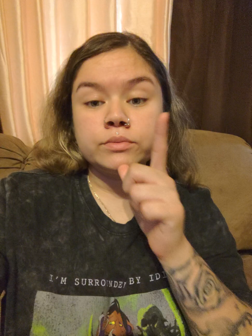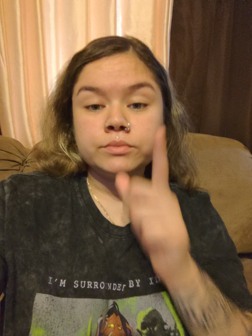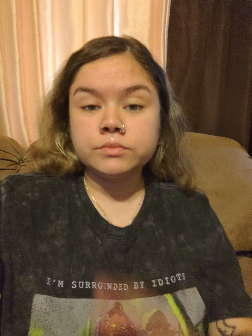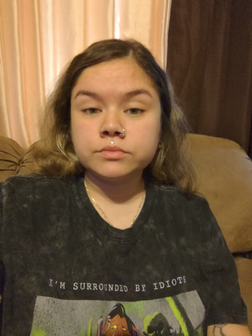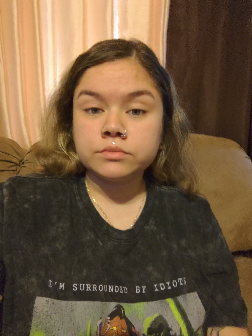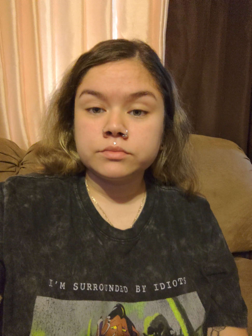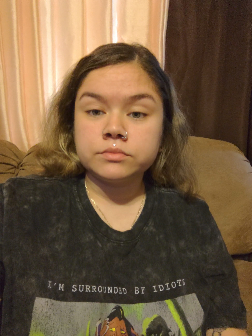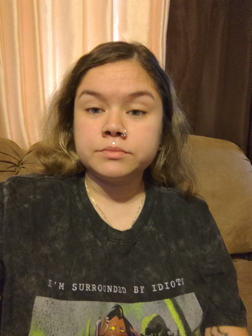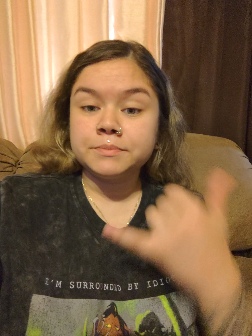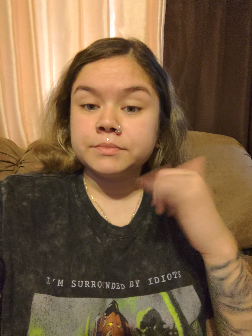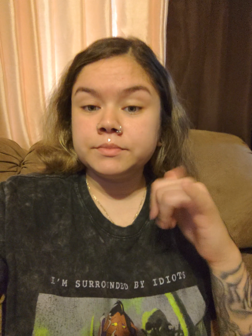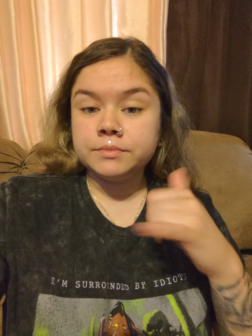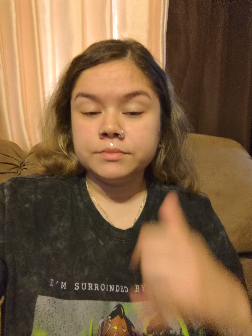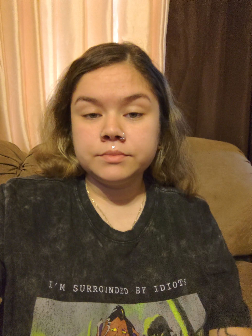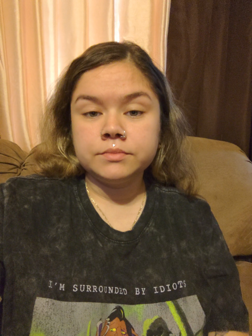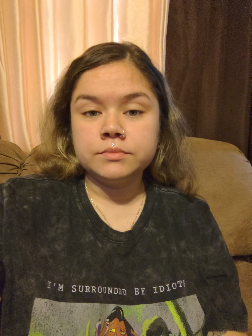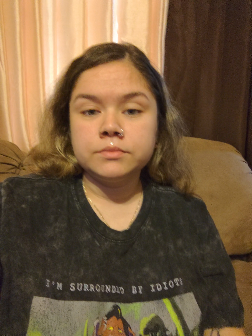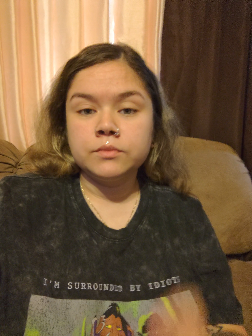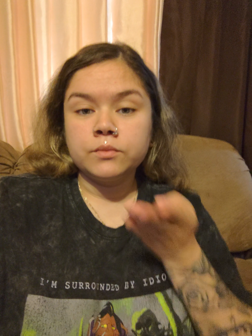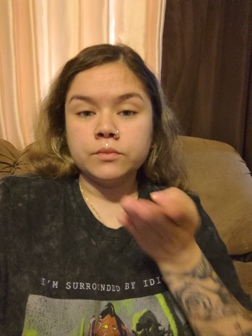play